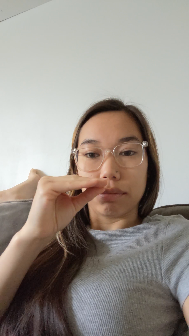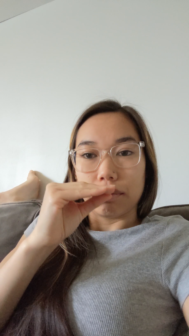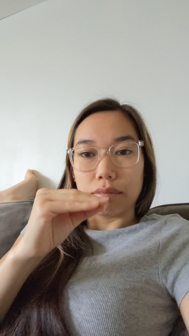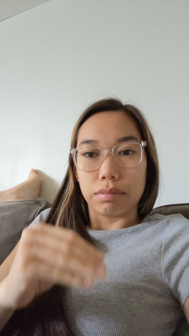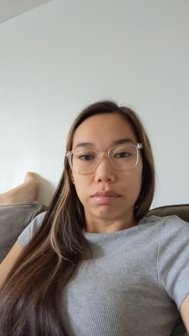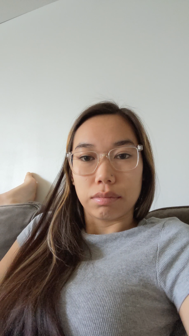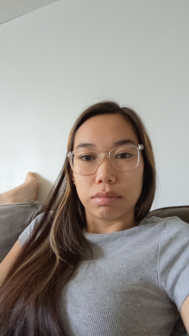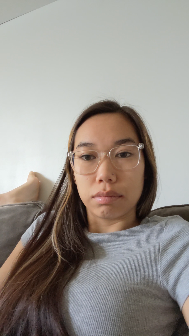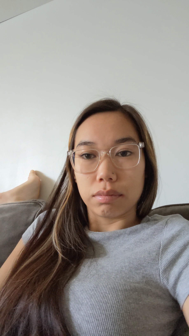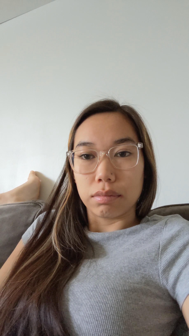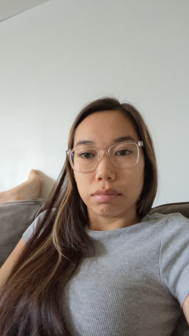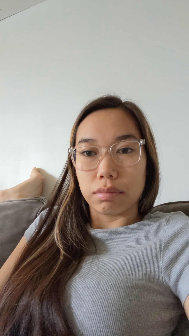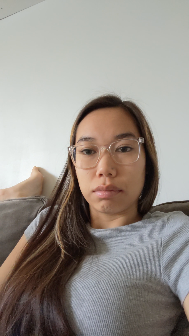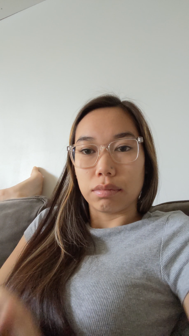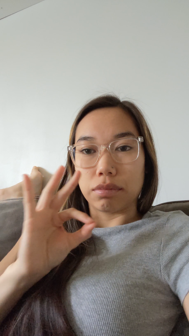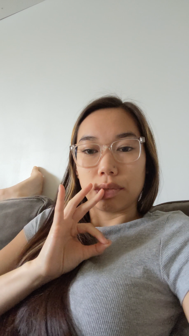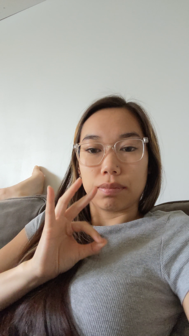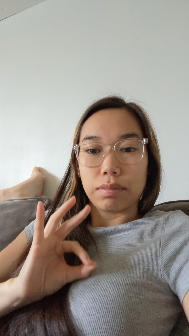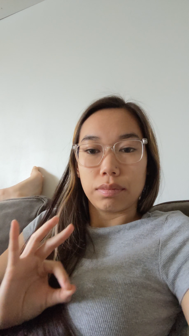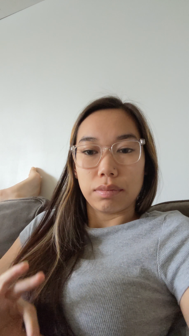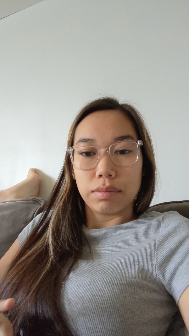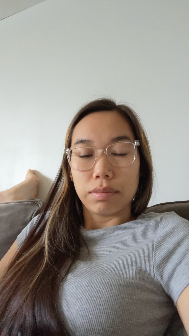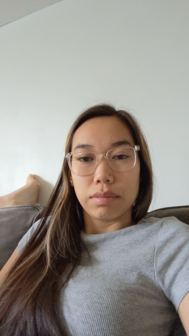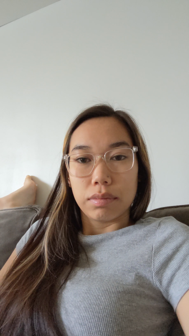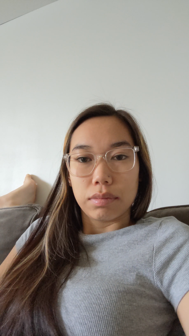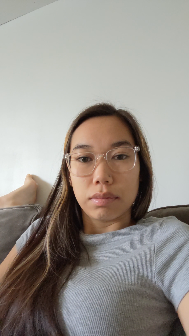button